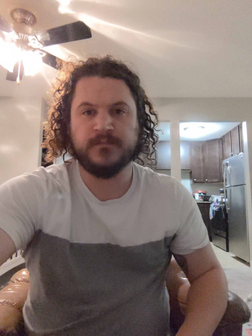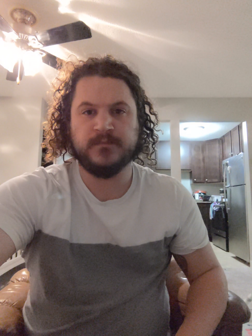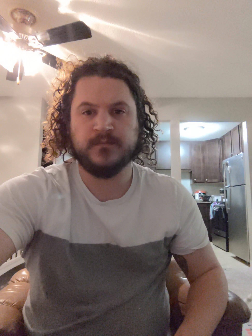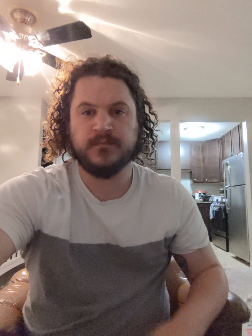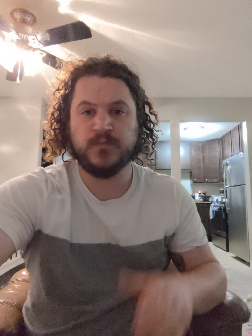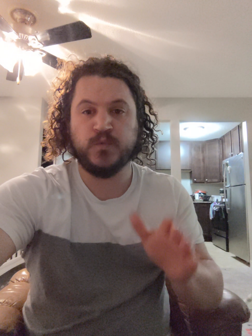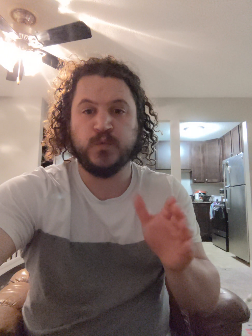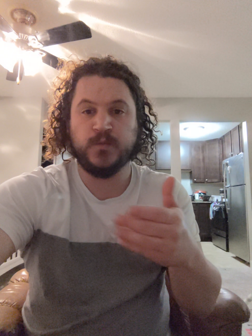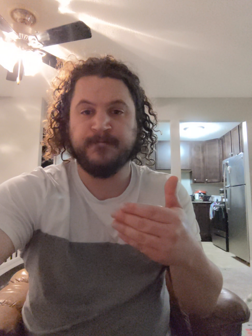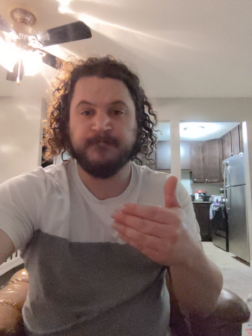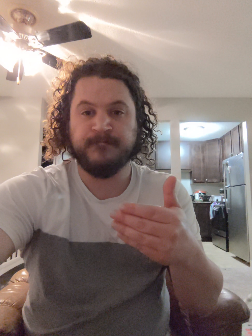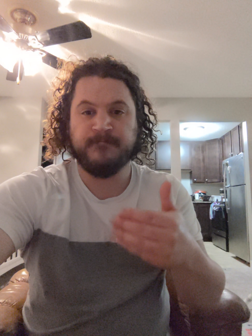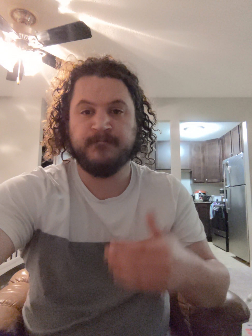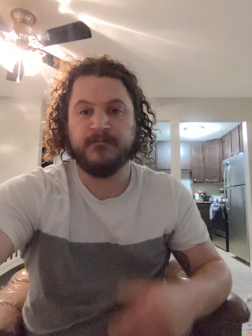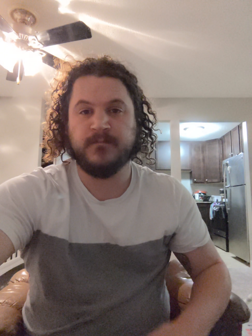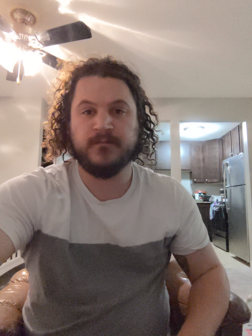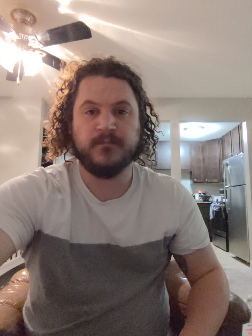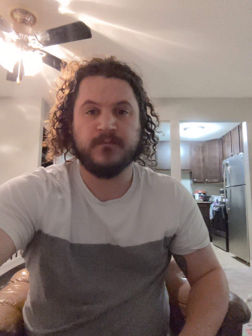room